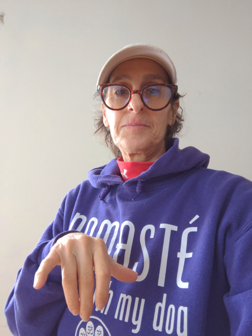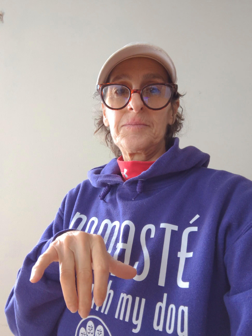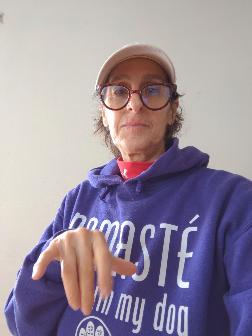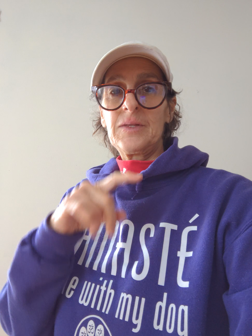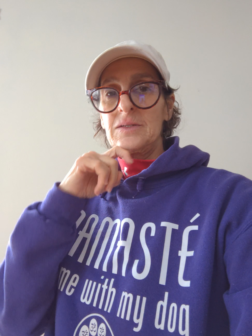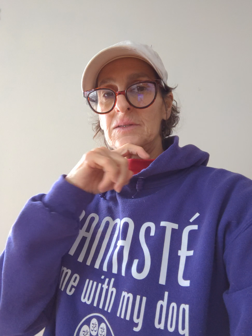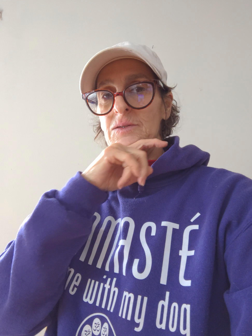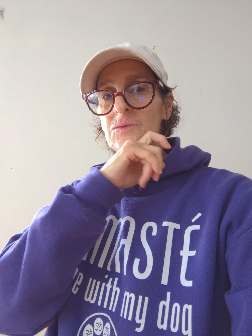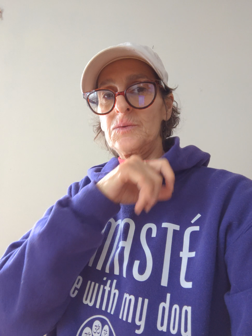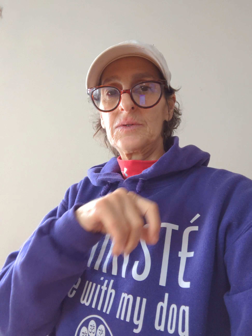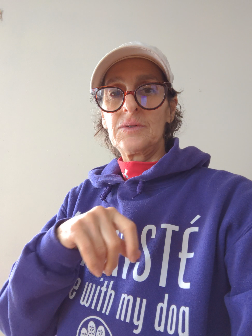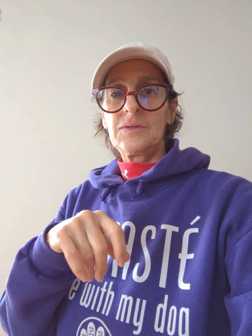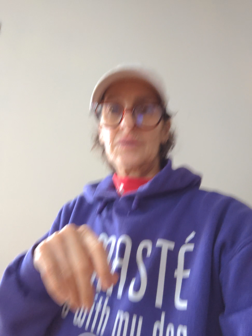cereal